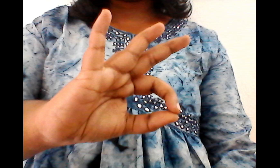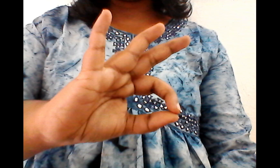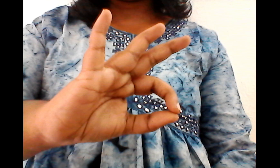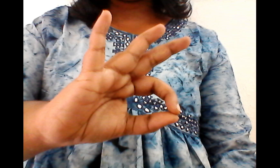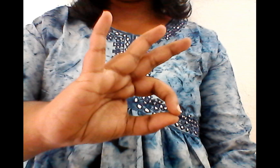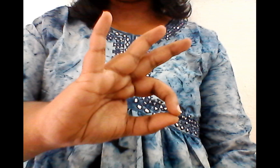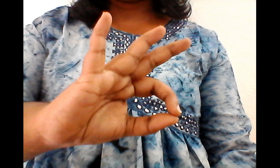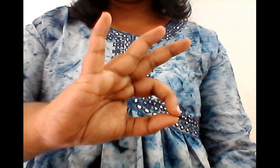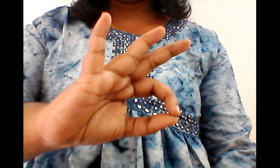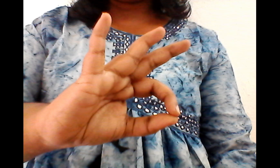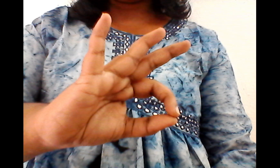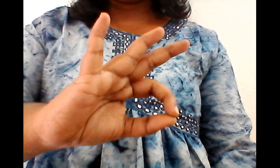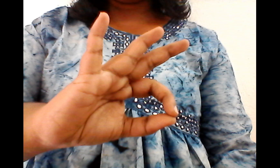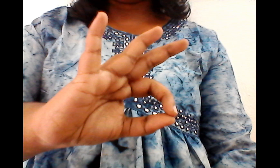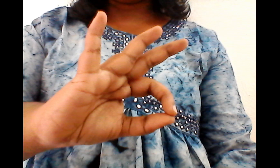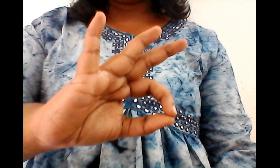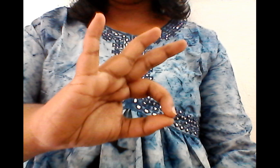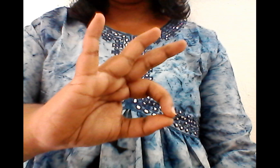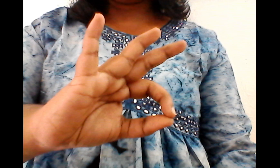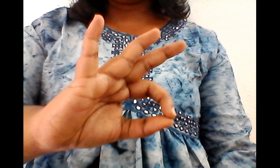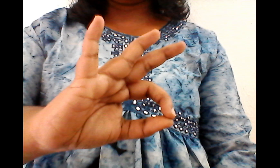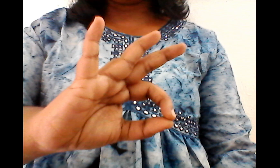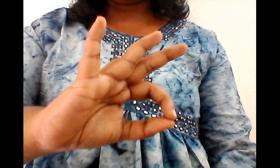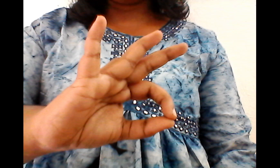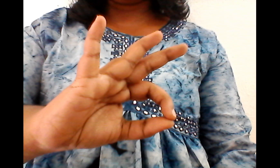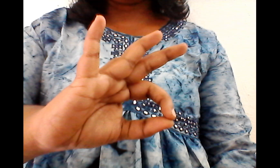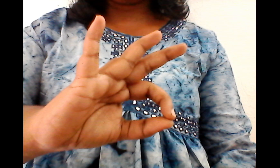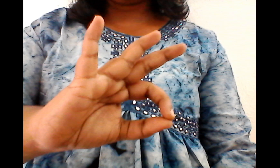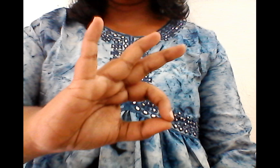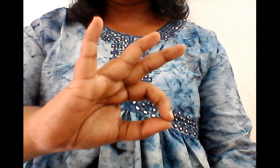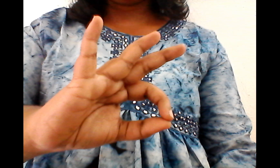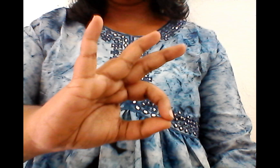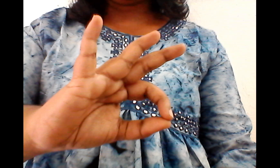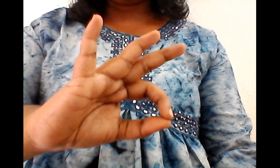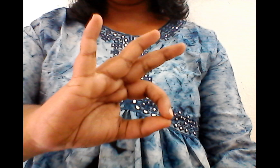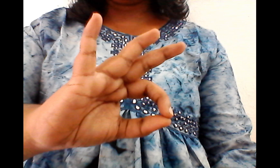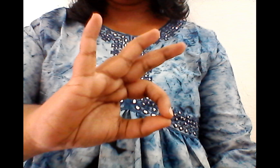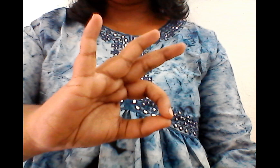ഒ